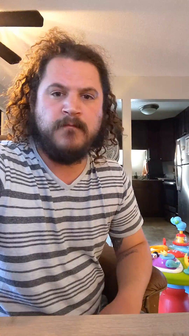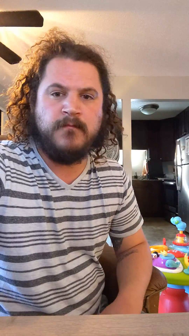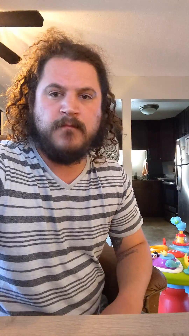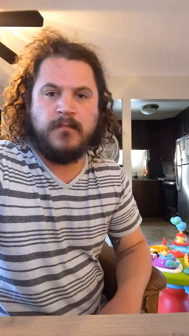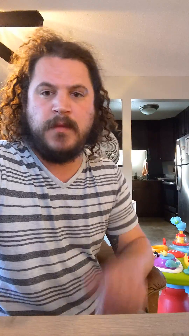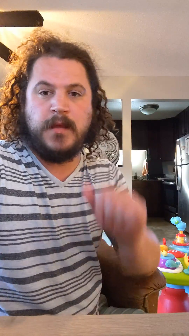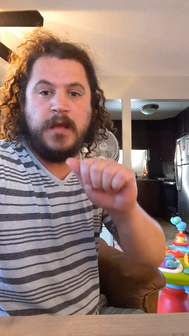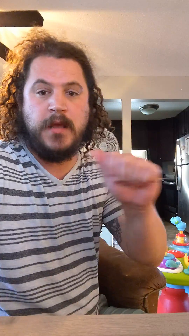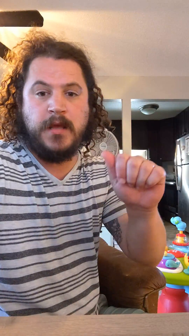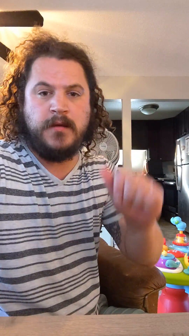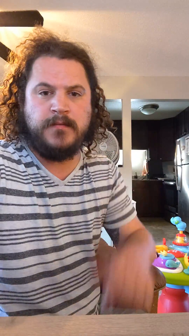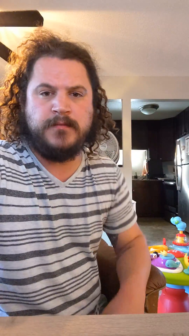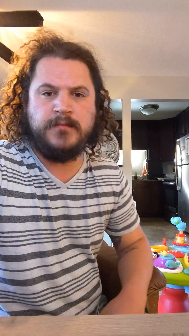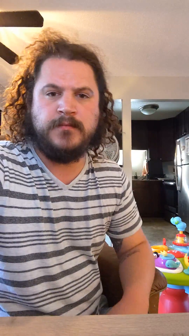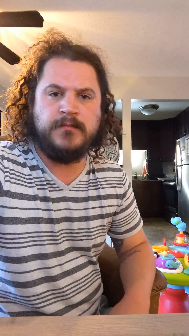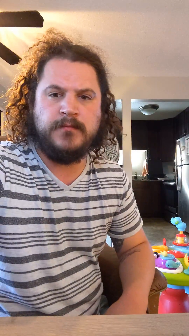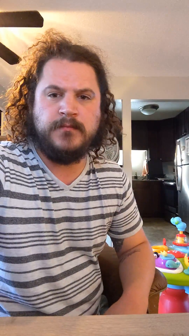a